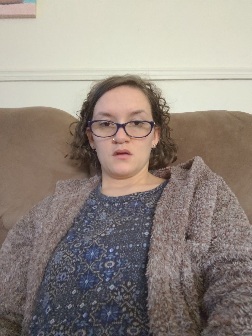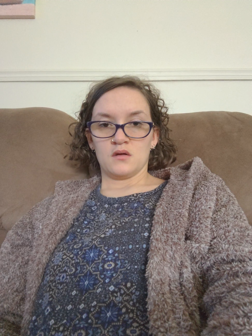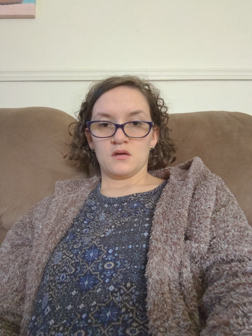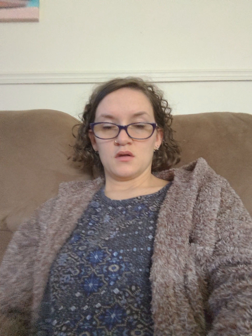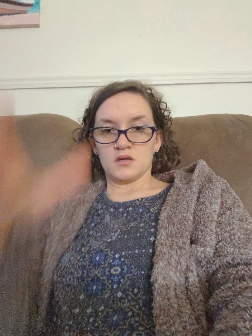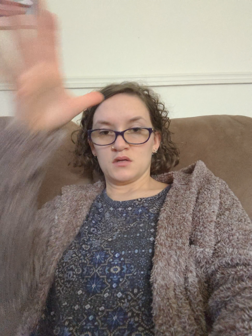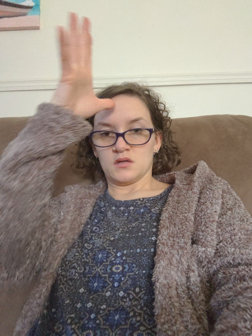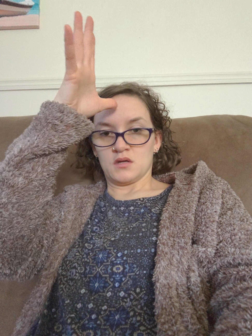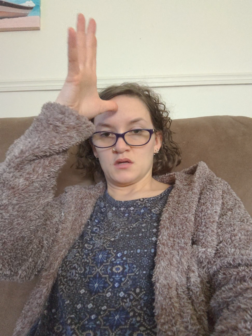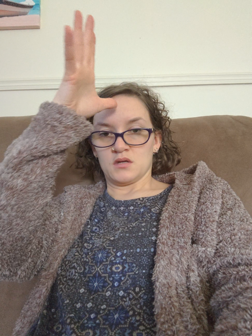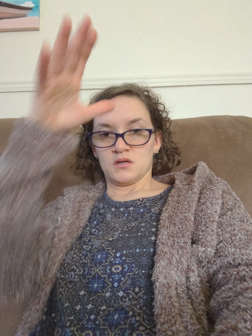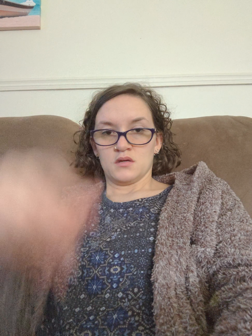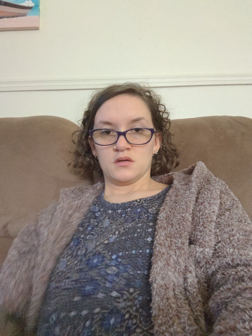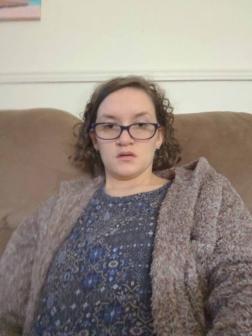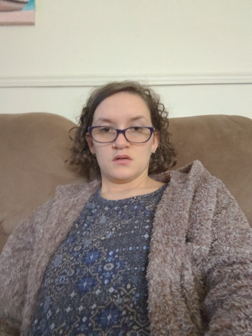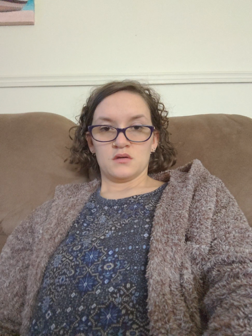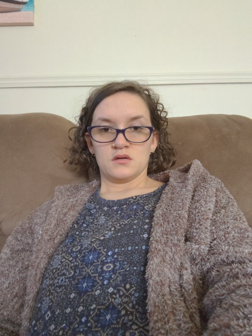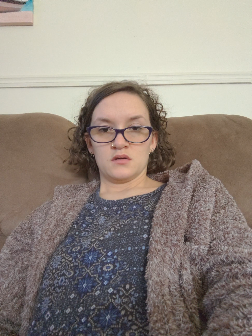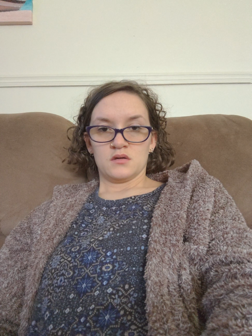dad